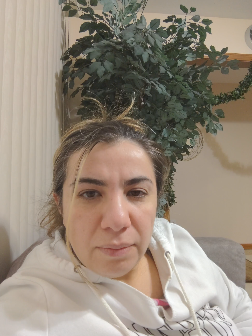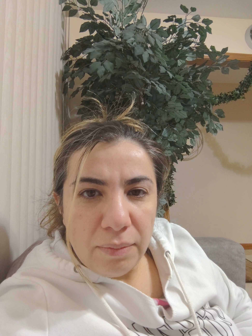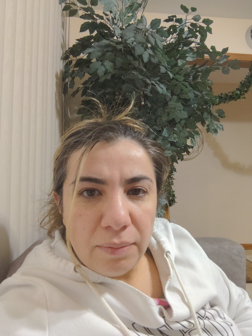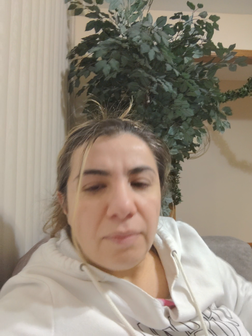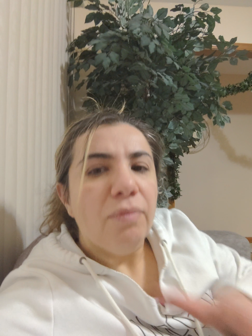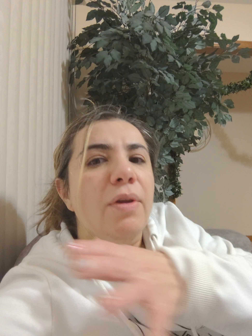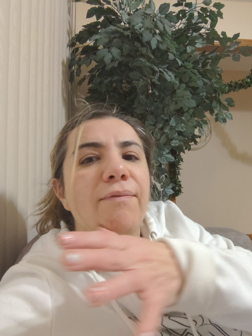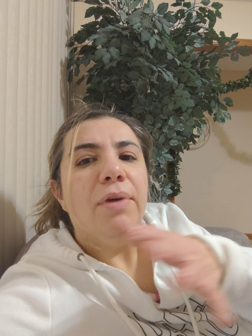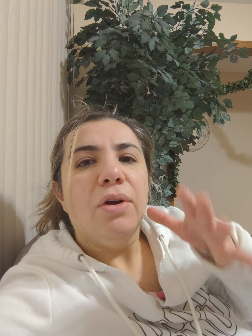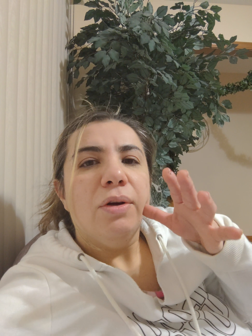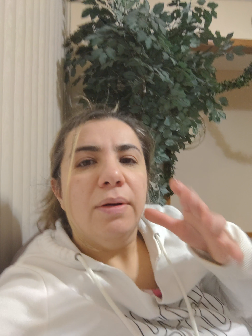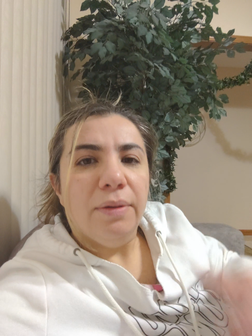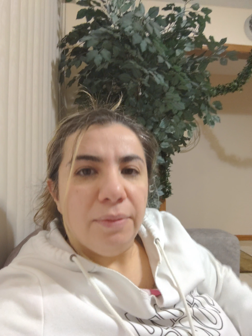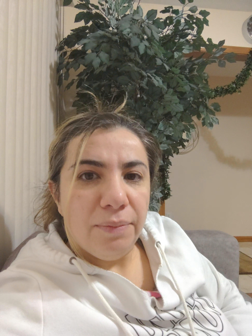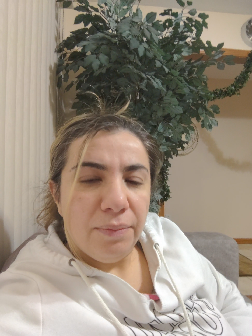farm